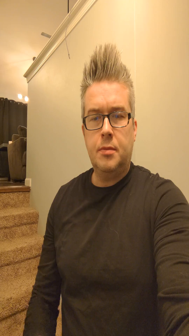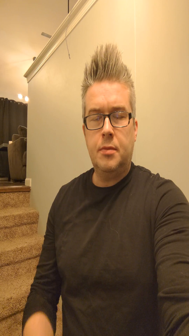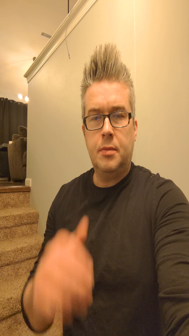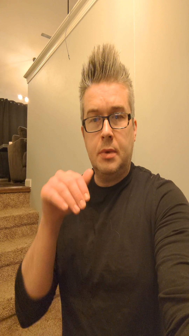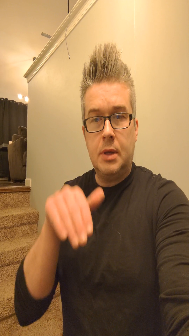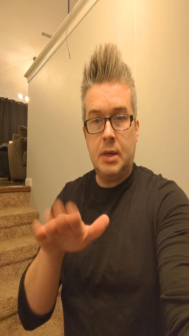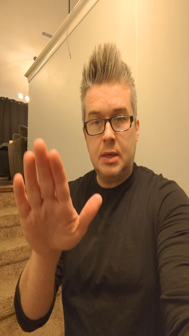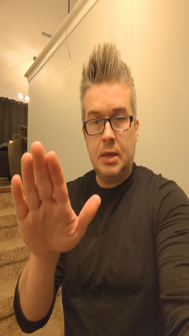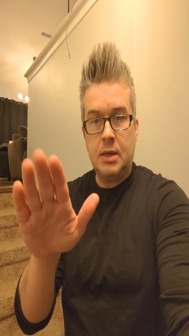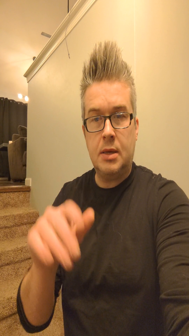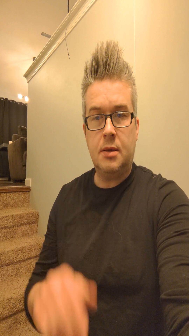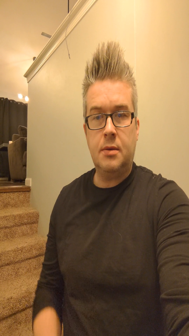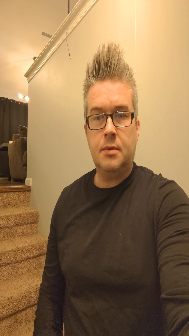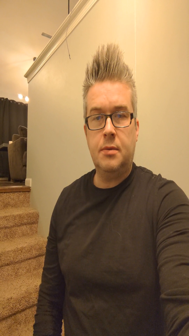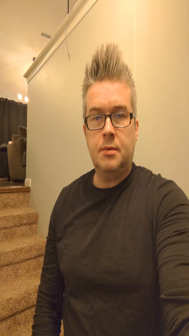into